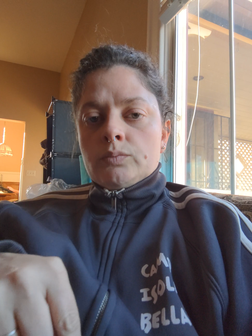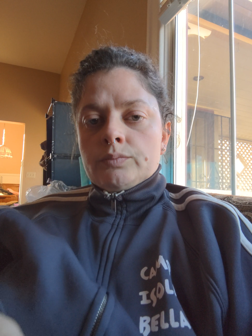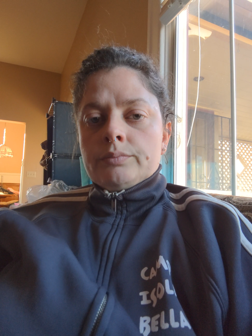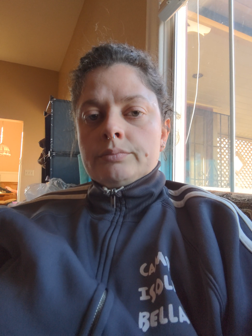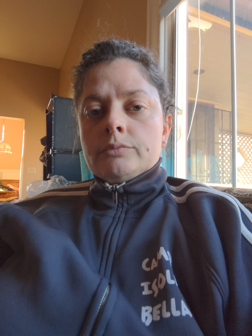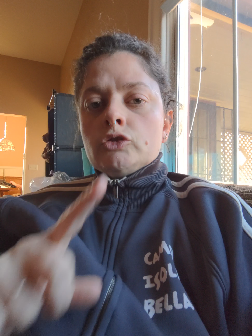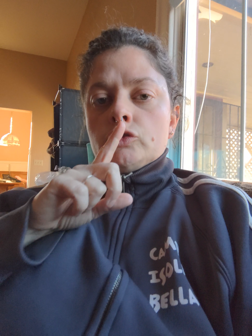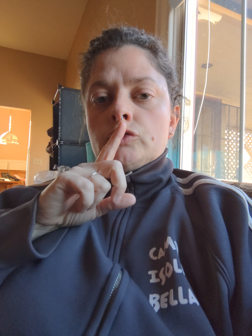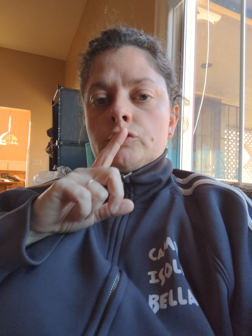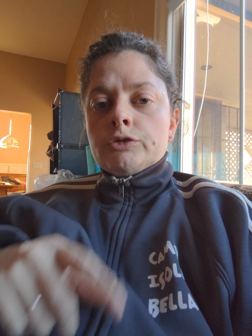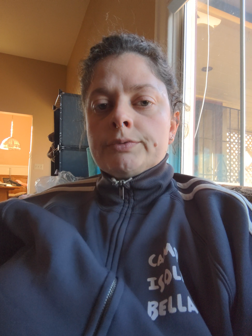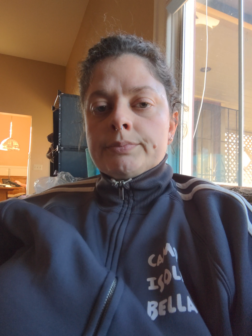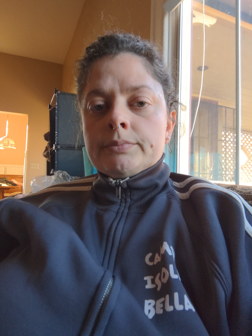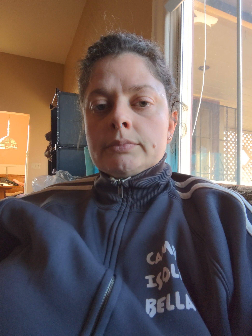shhh